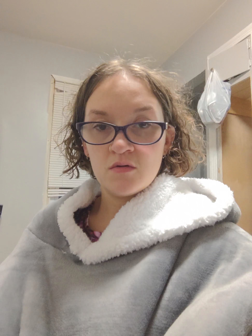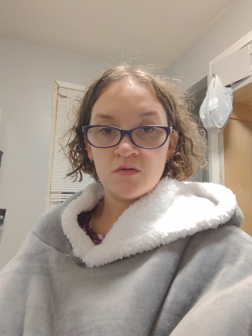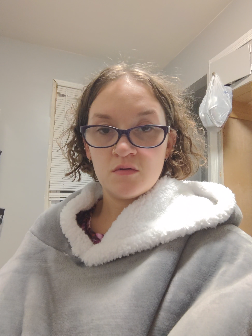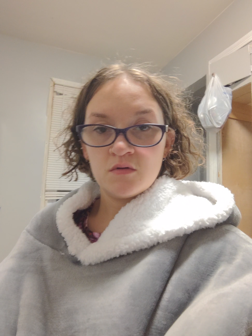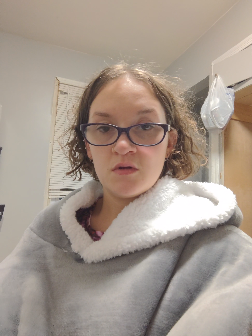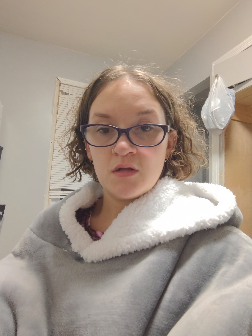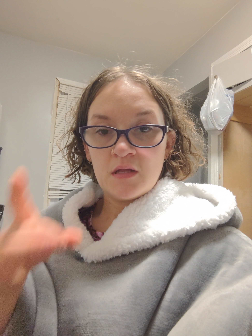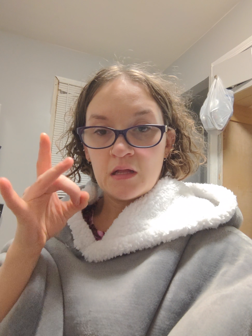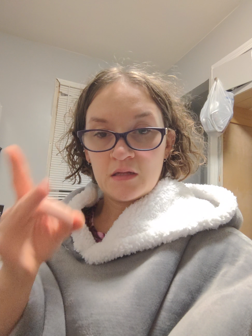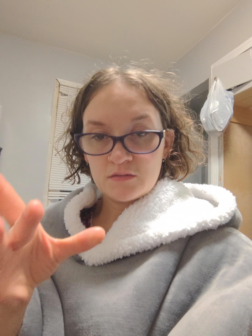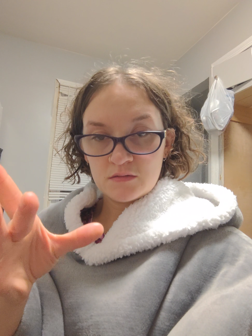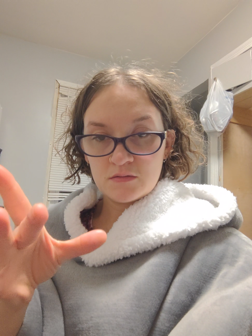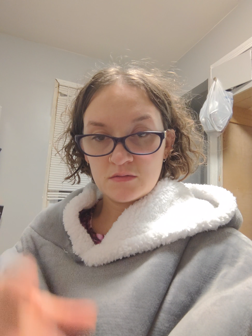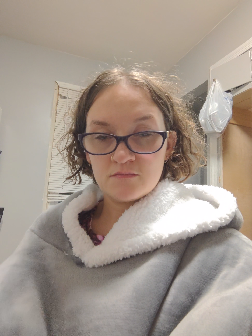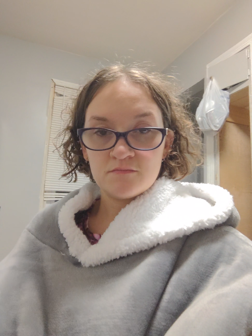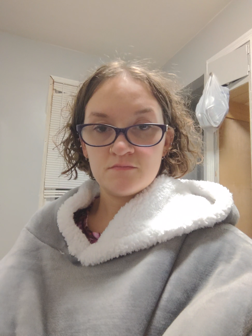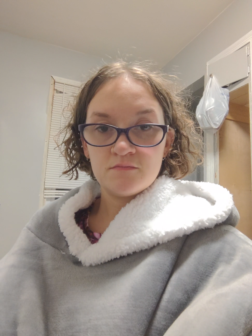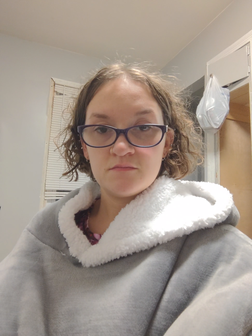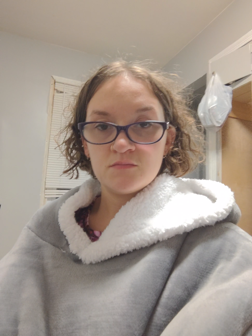hate